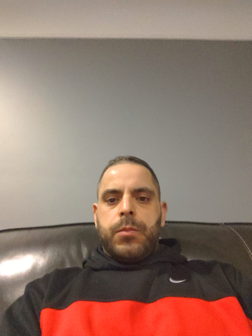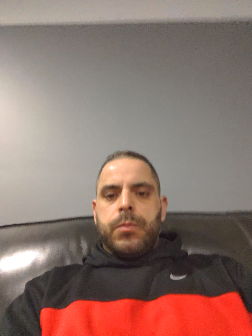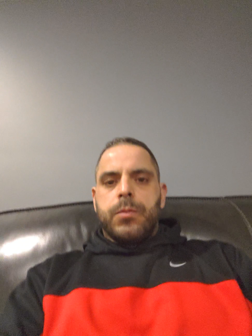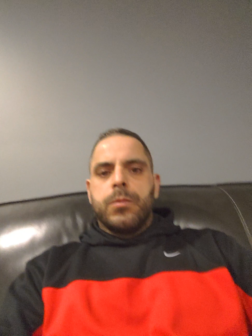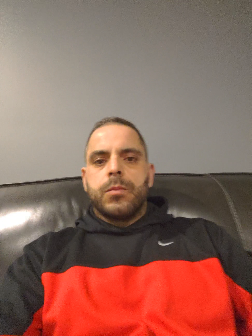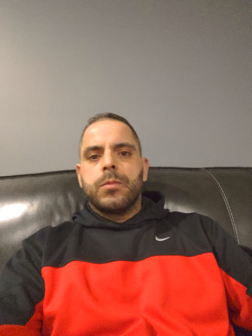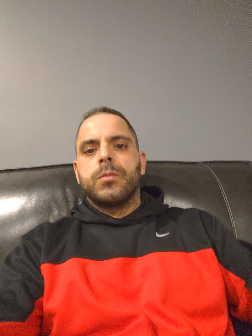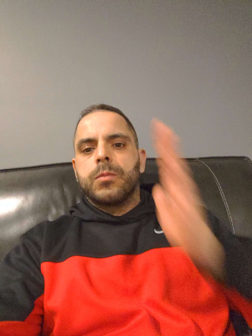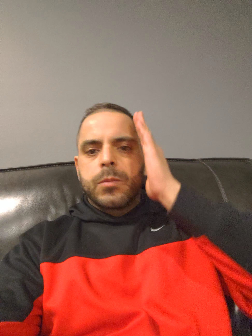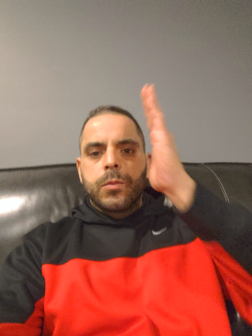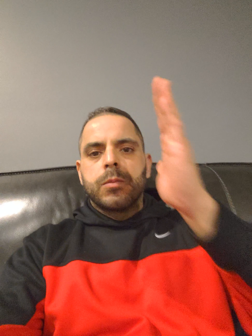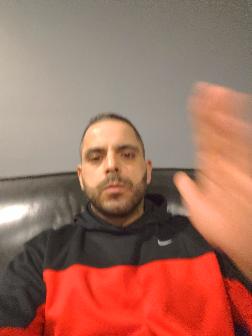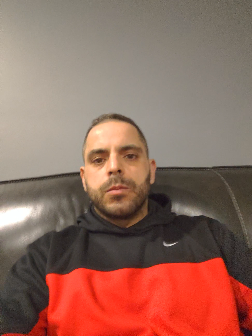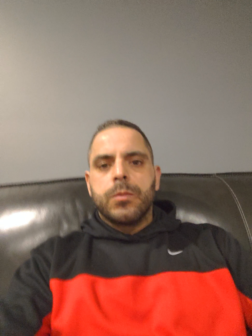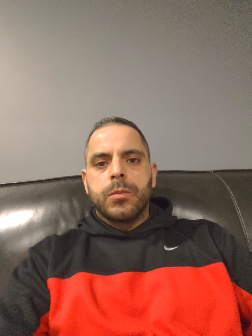will